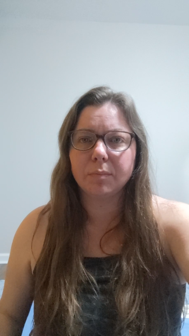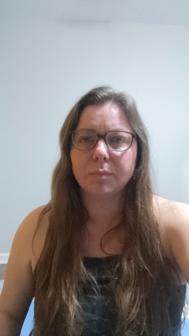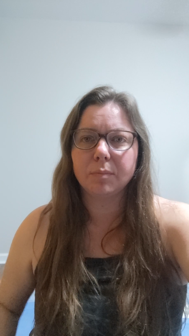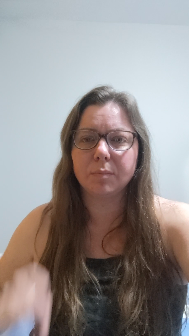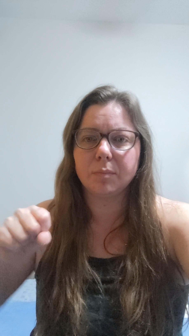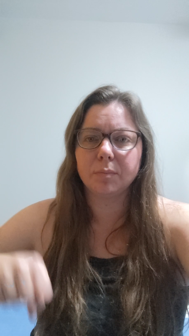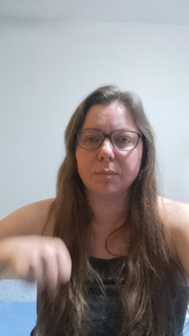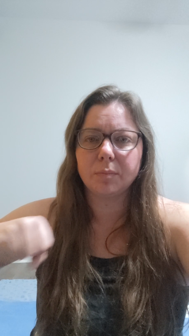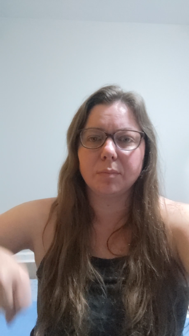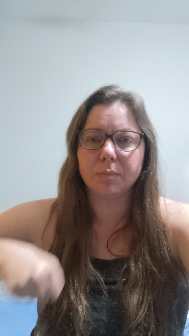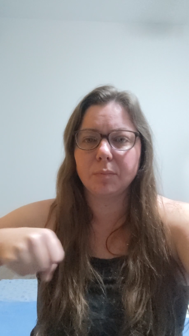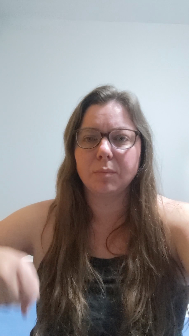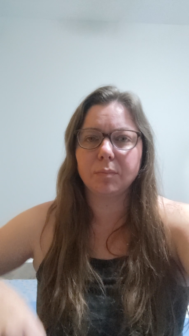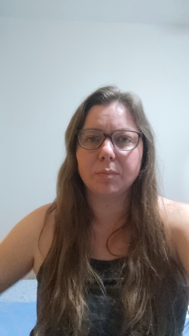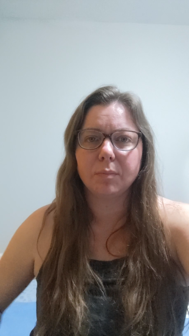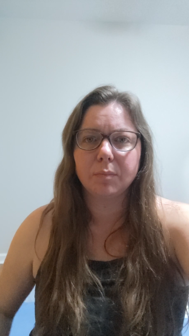bicycle